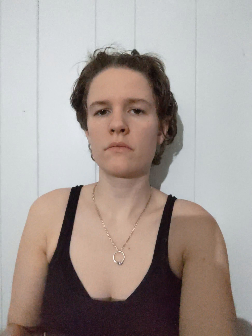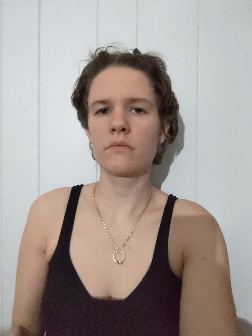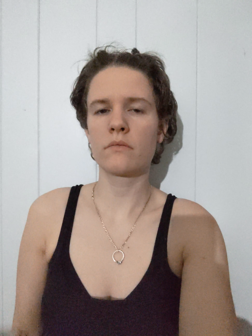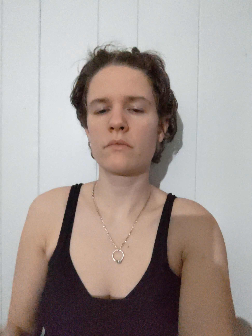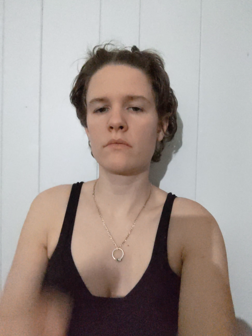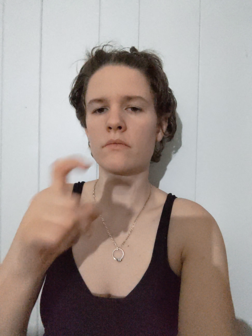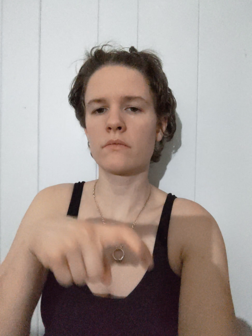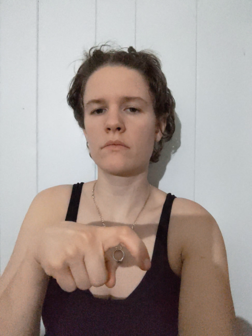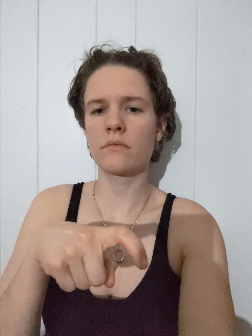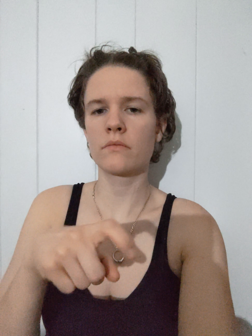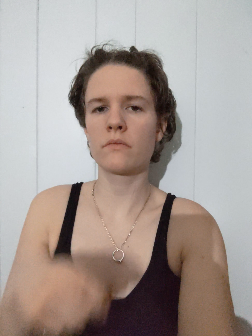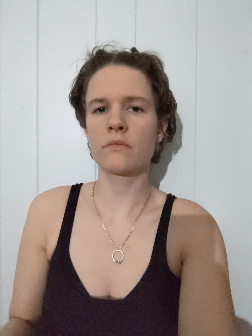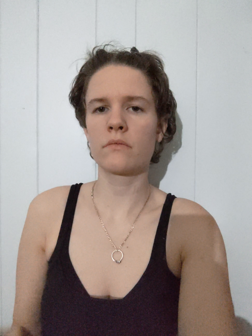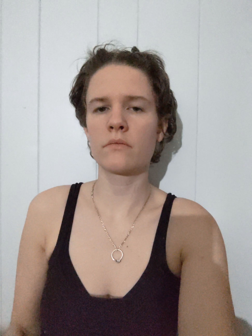time